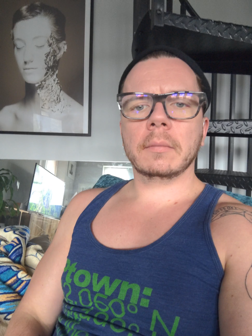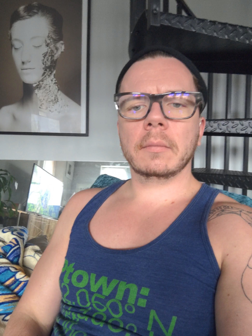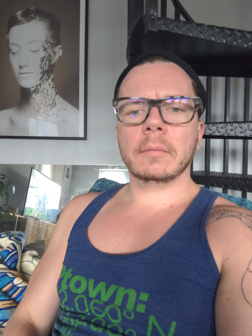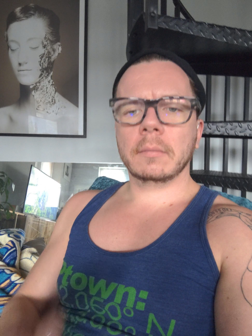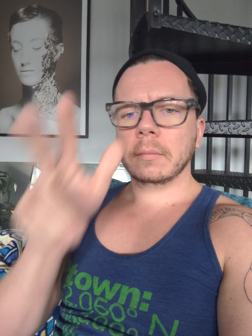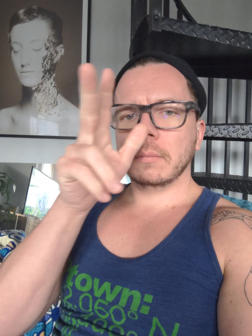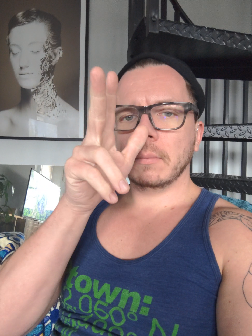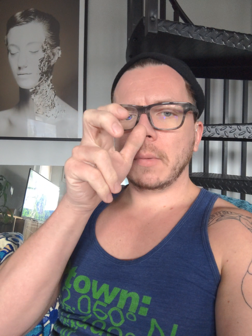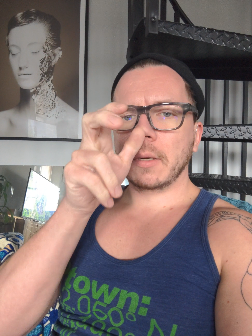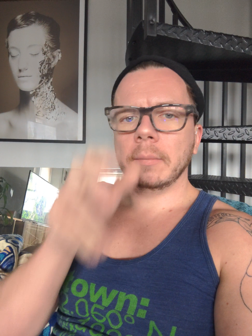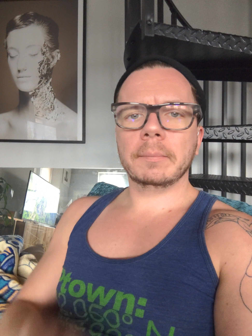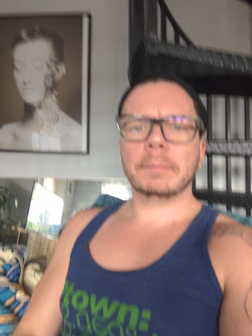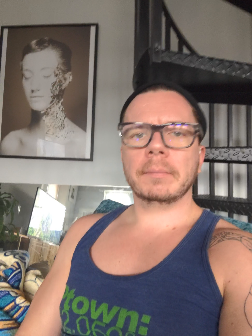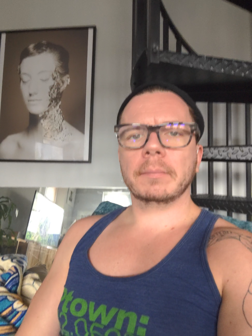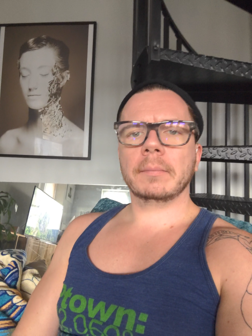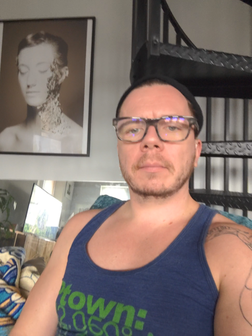bug